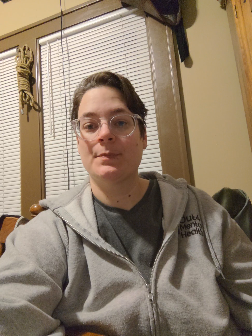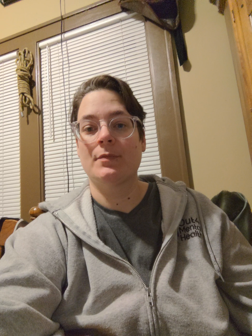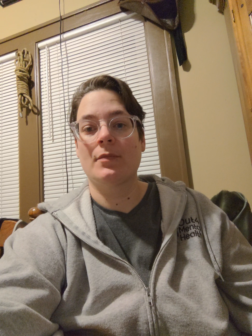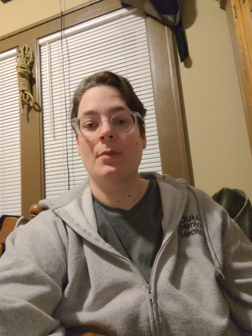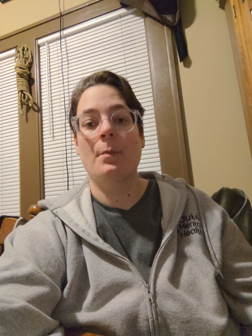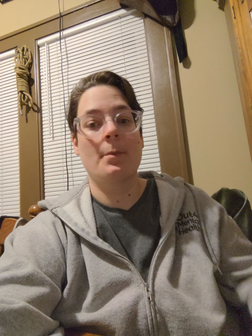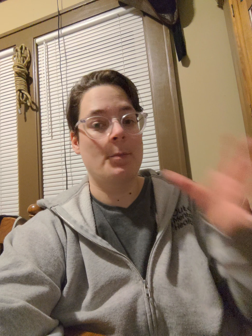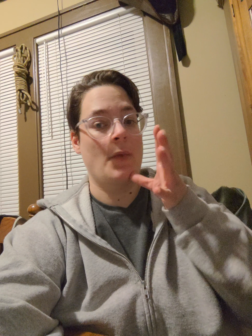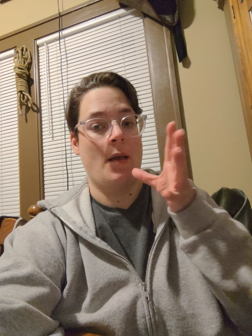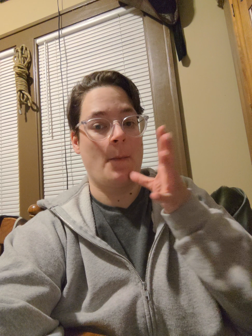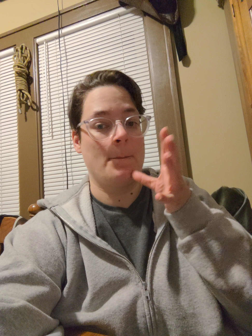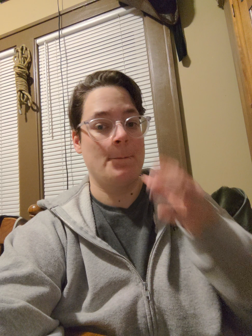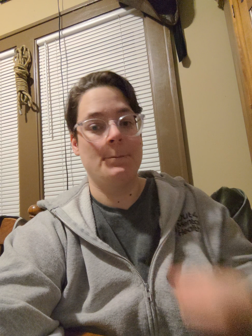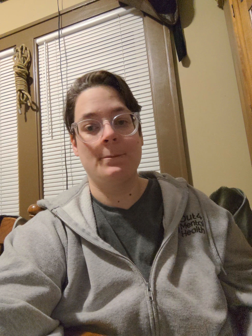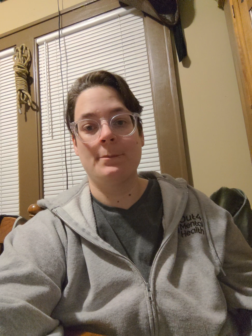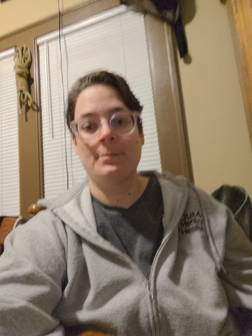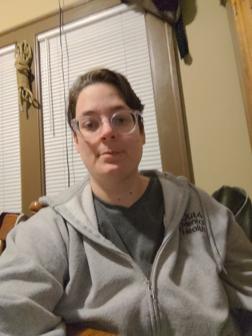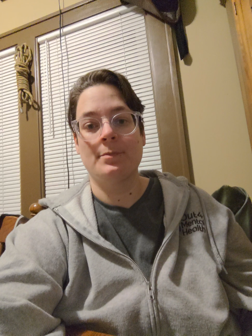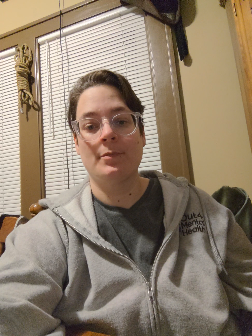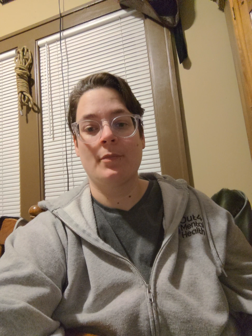mom